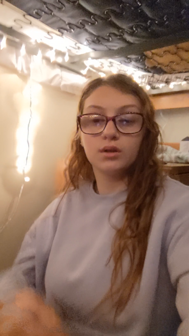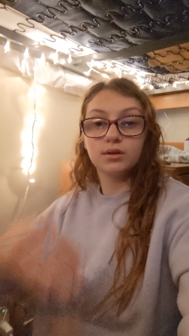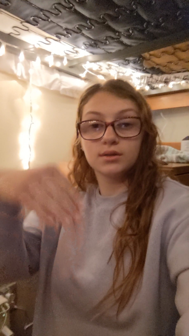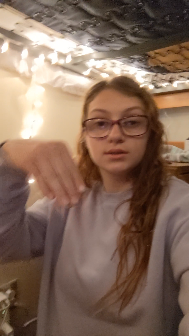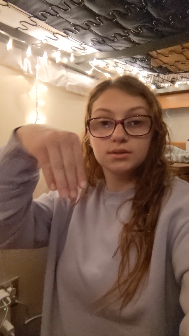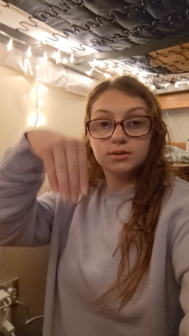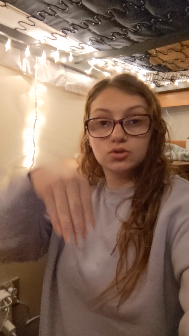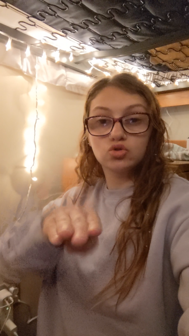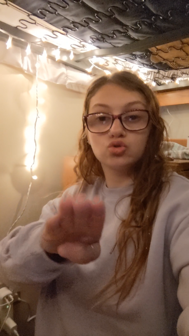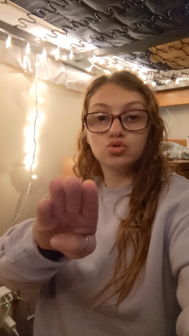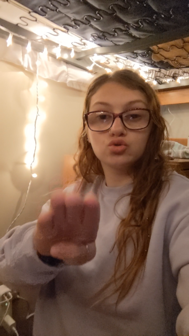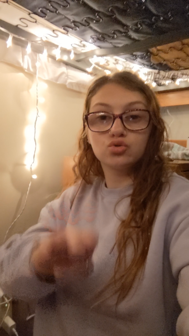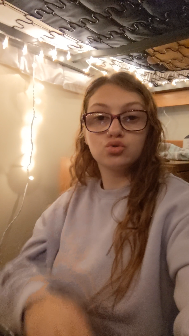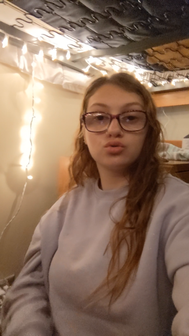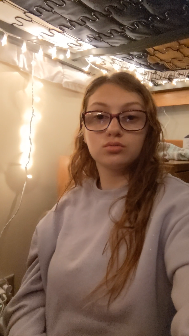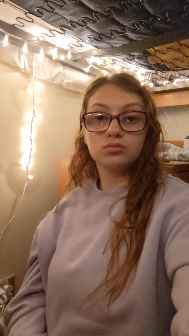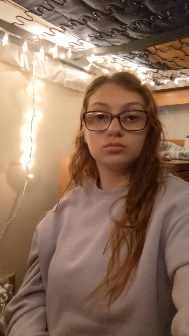enter